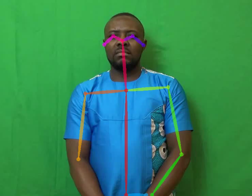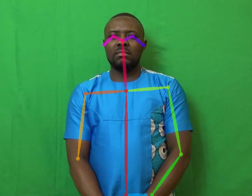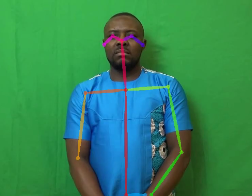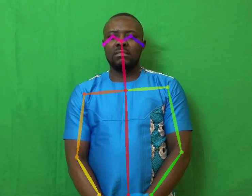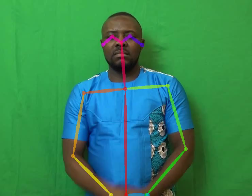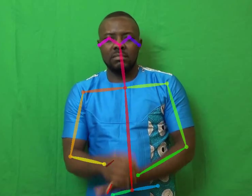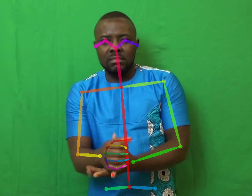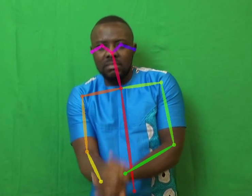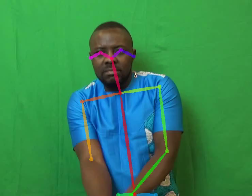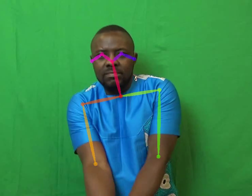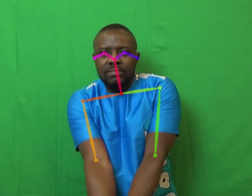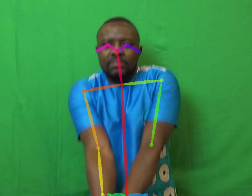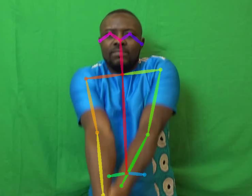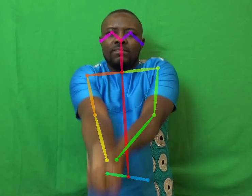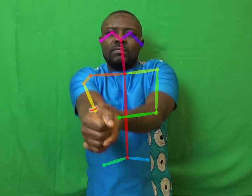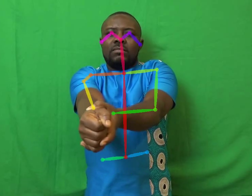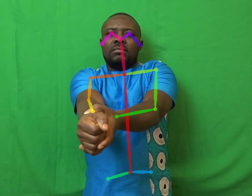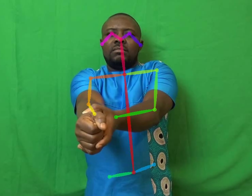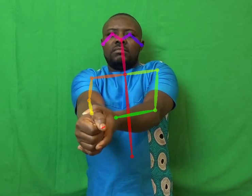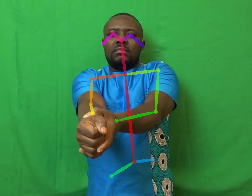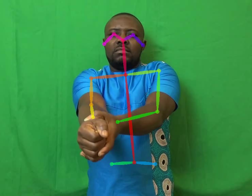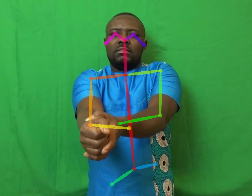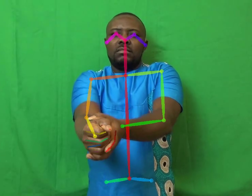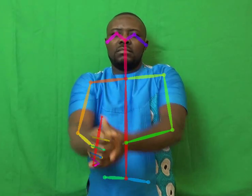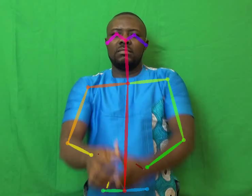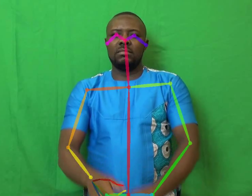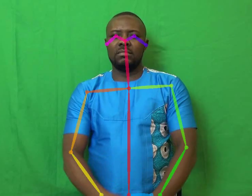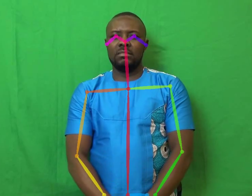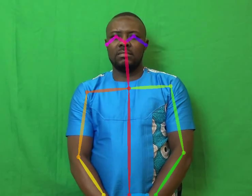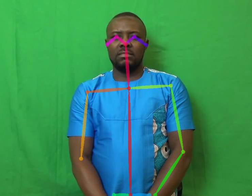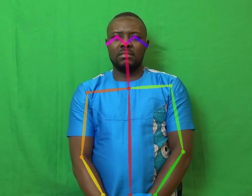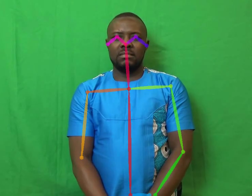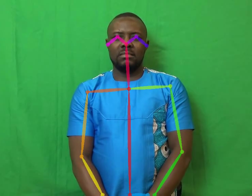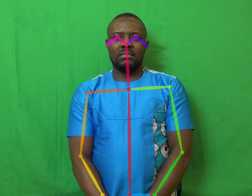volleyball